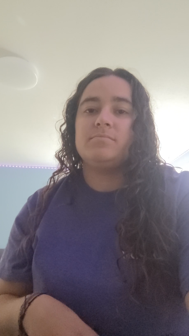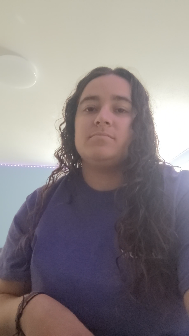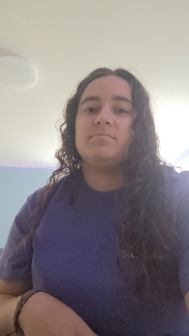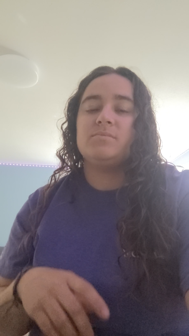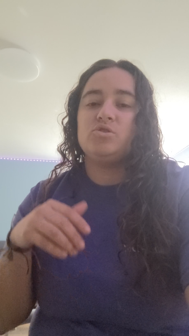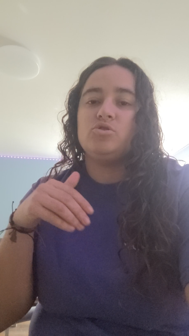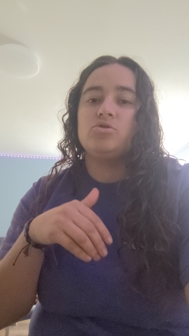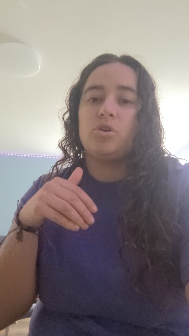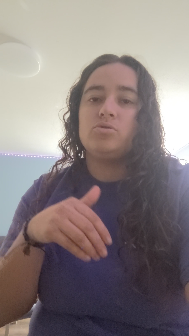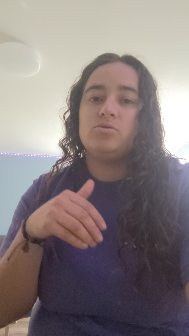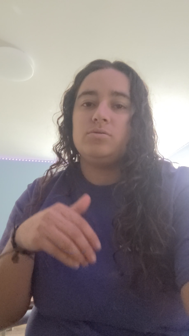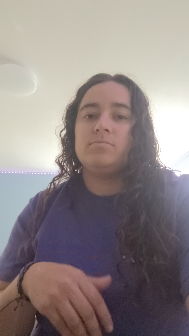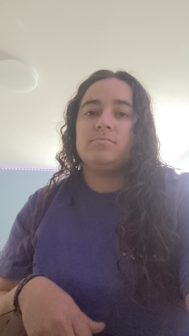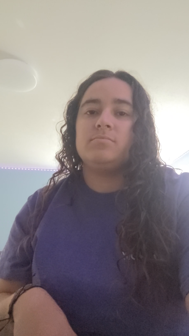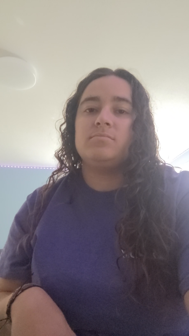doctor